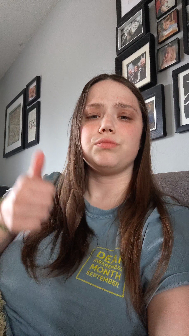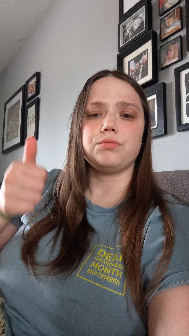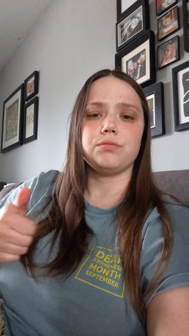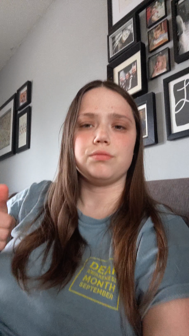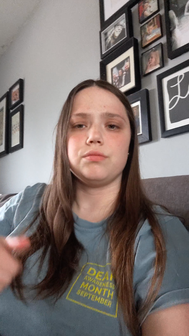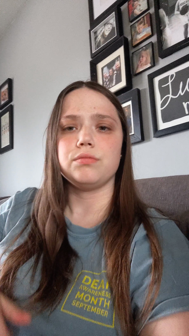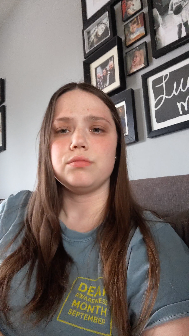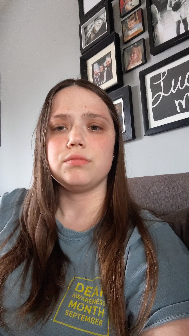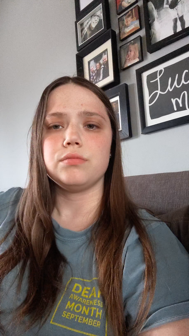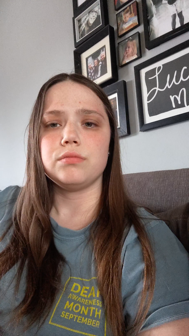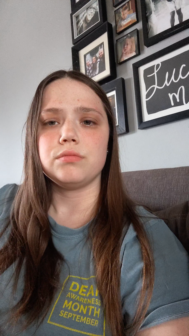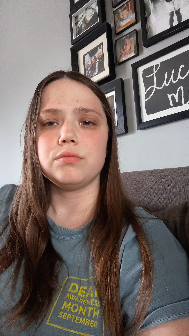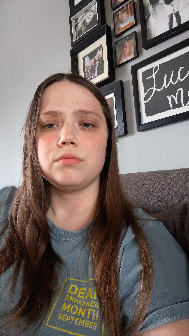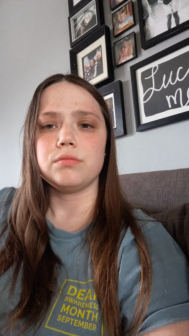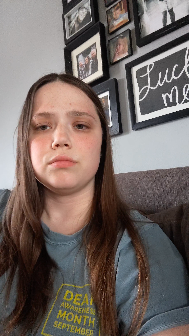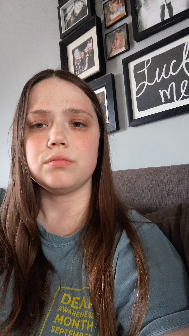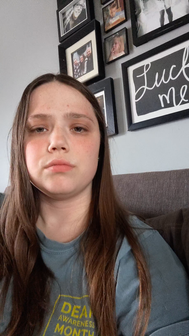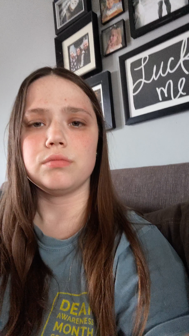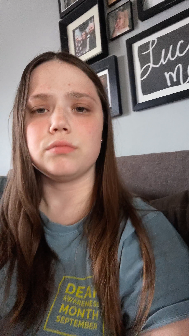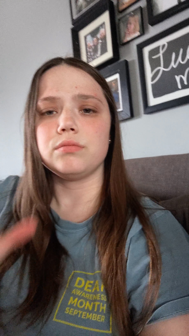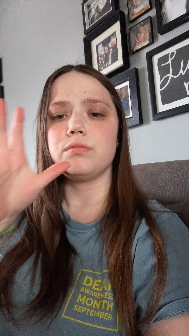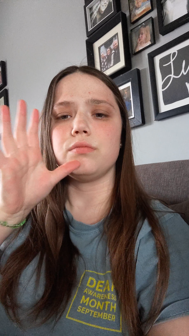mommy